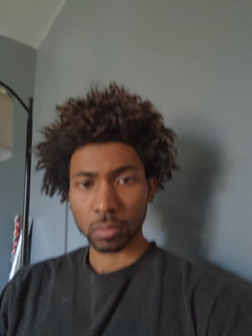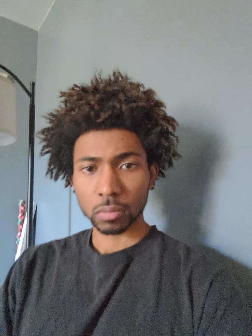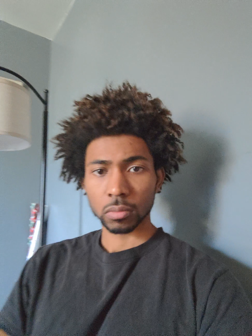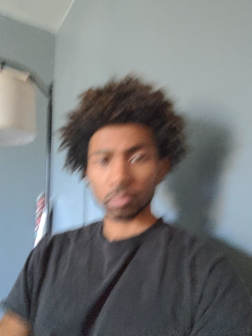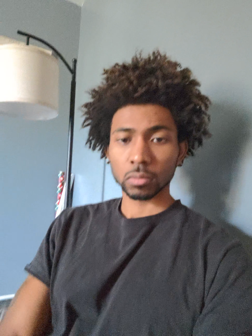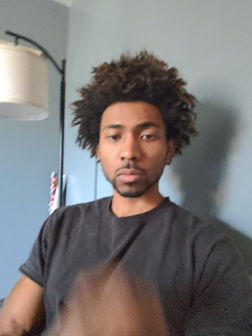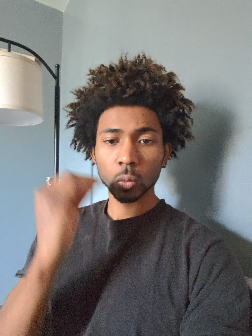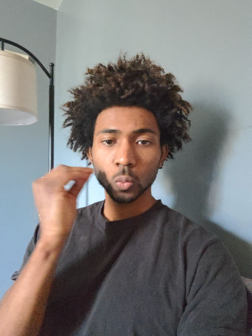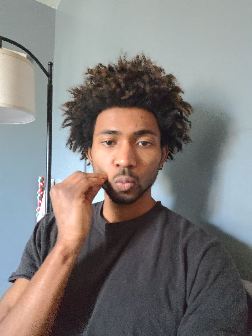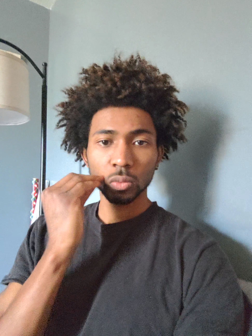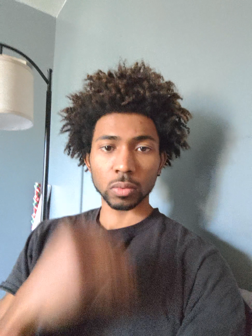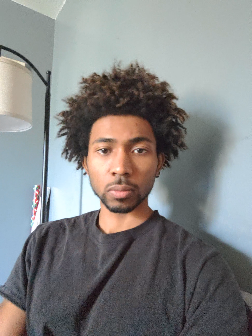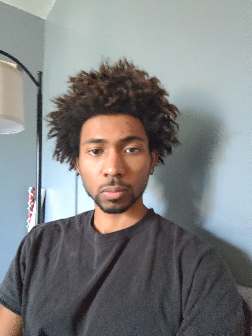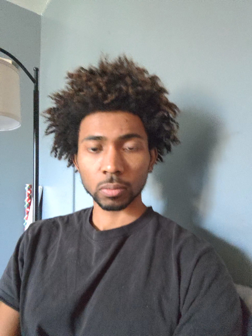kiss